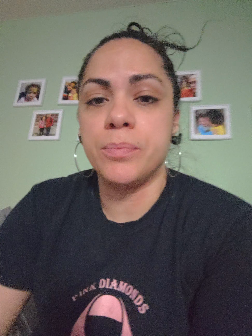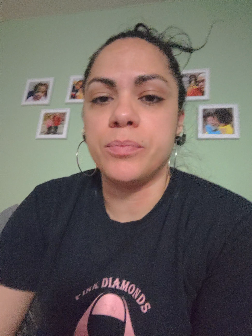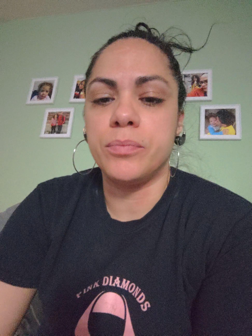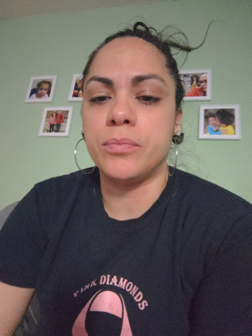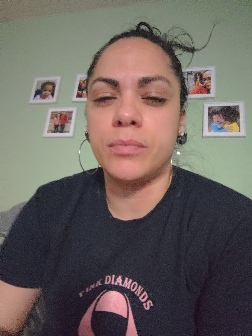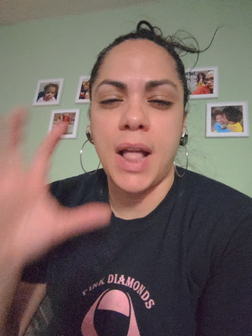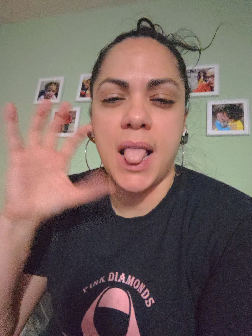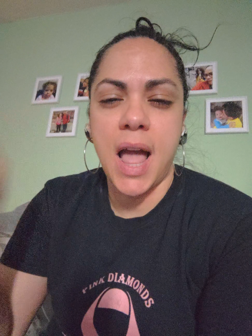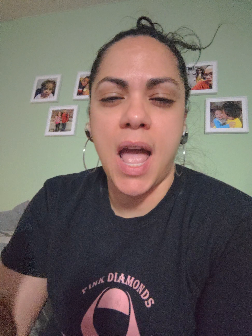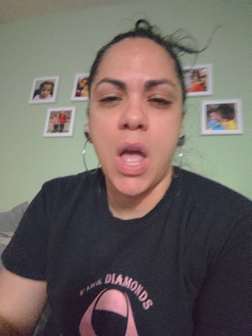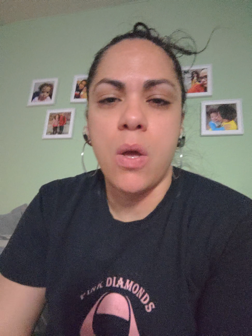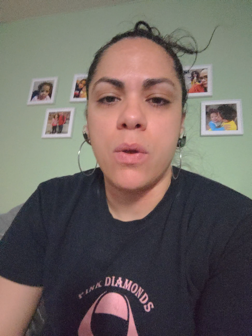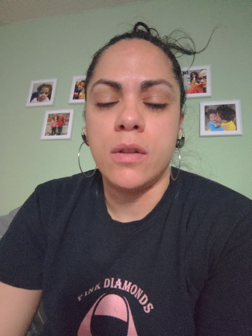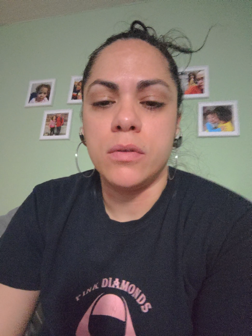loud